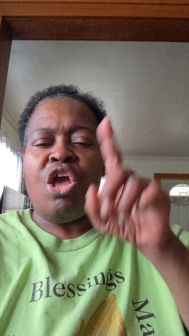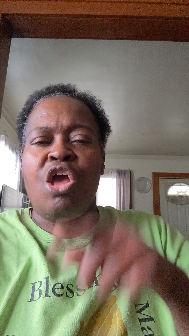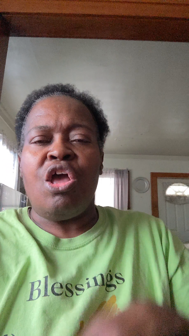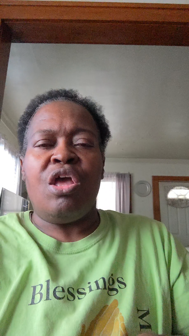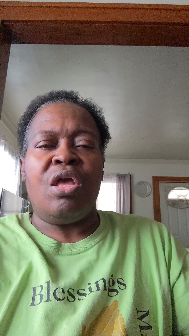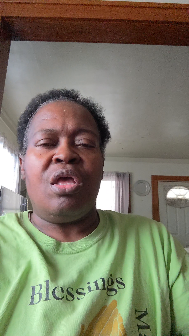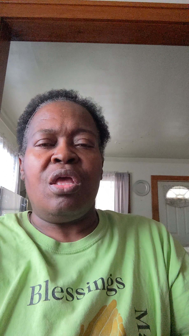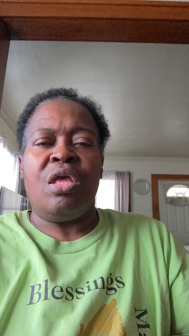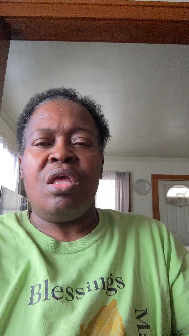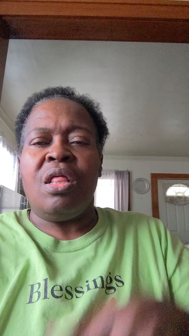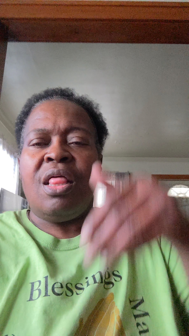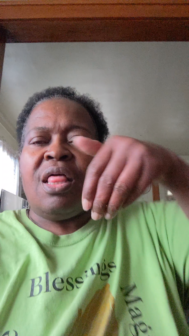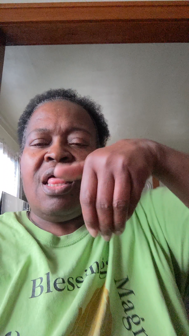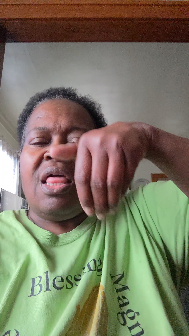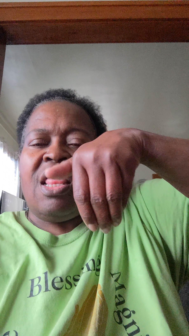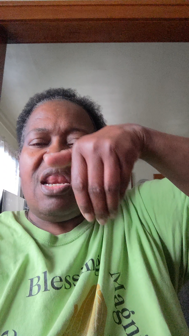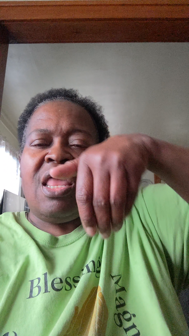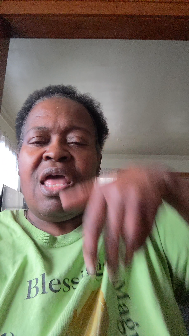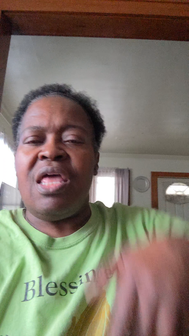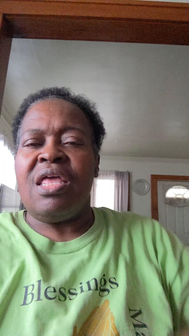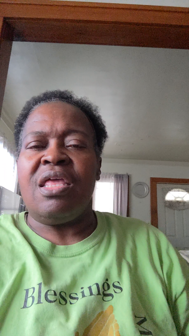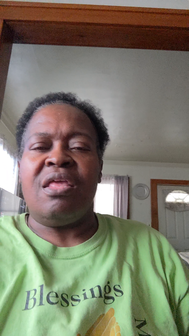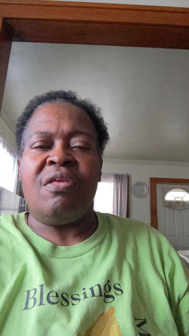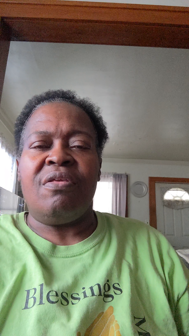night night